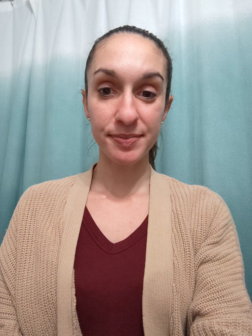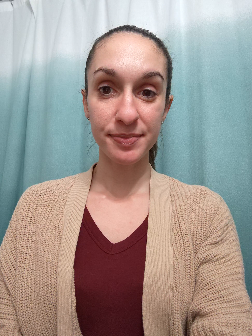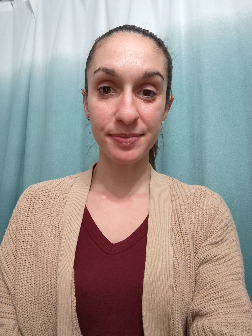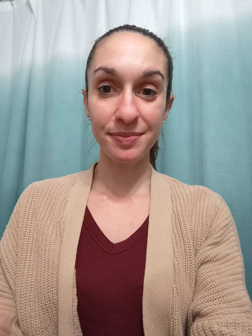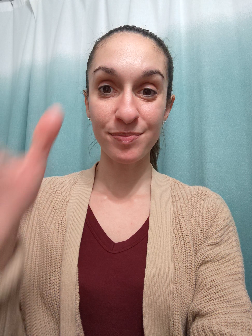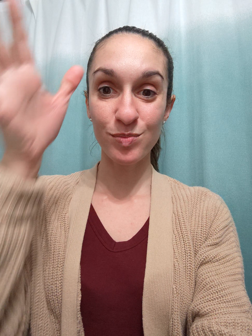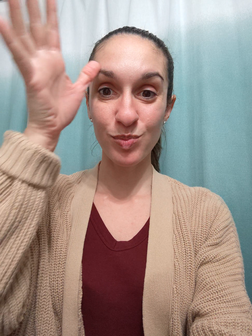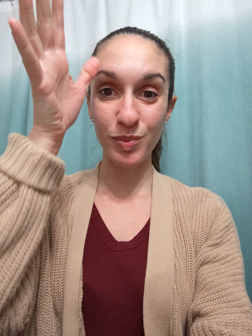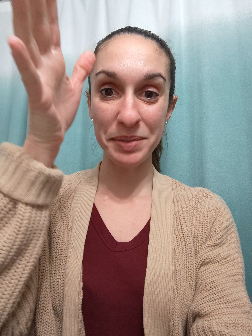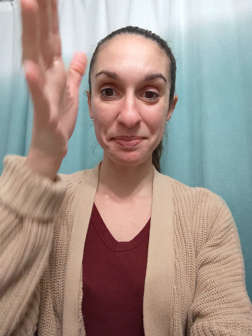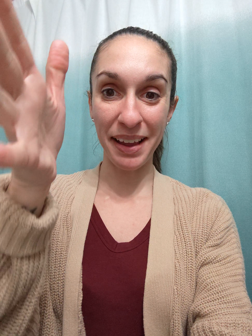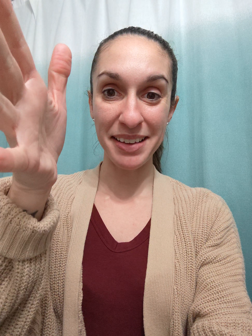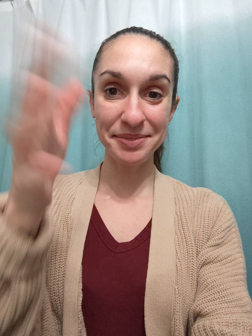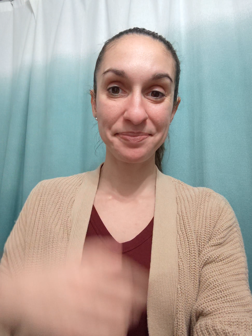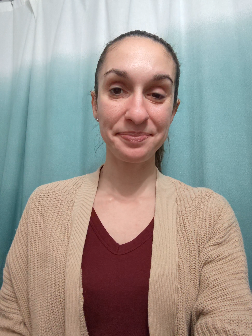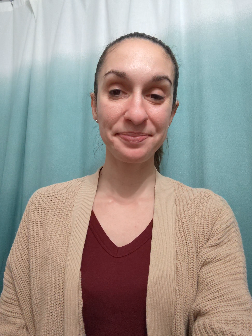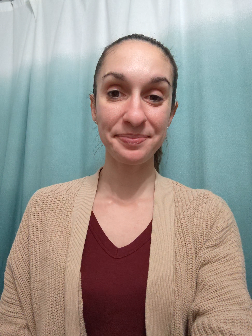grandpa